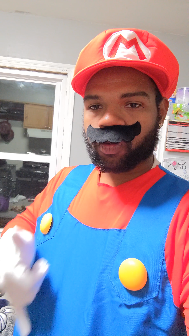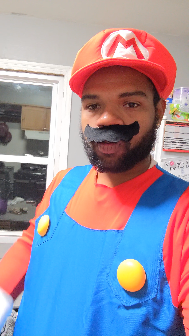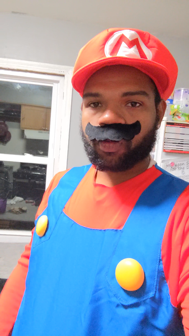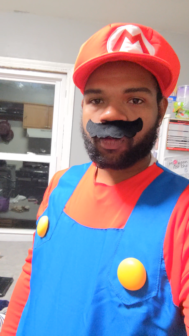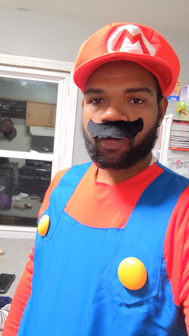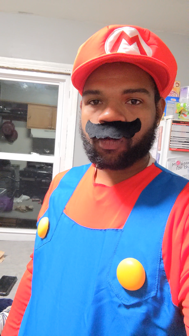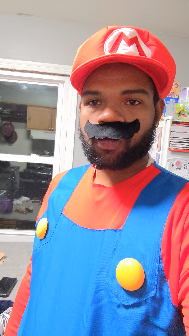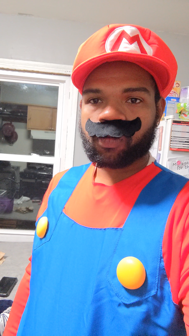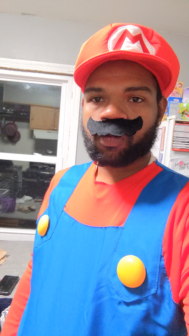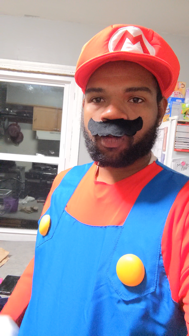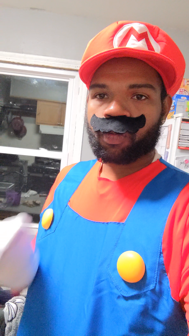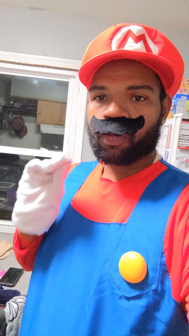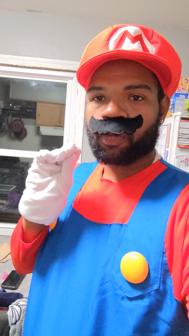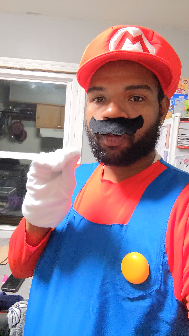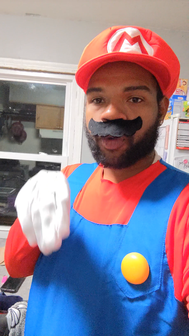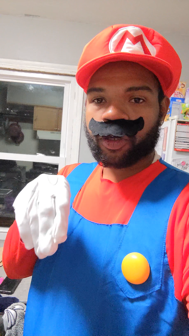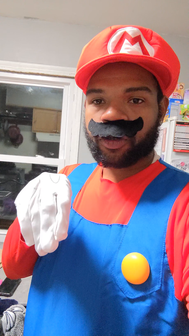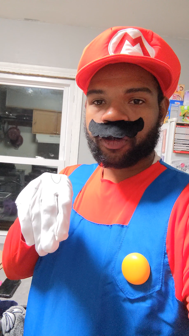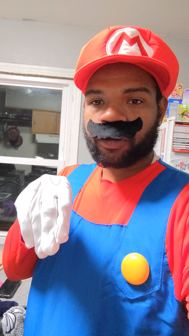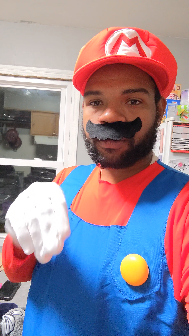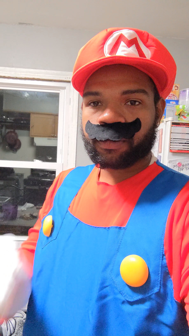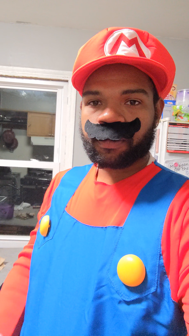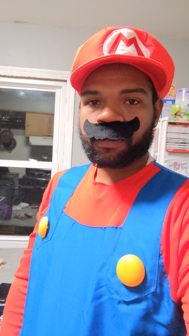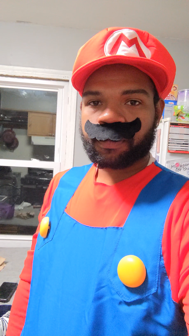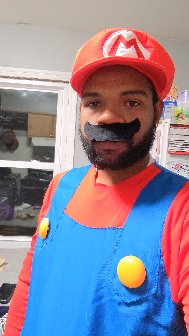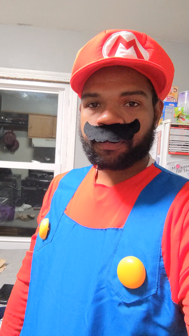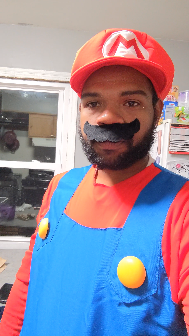put